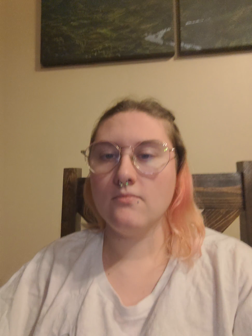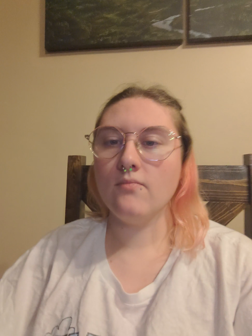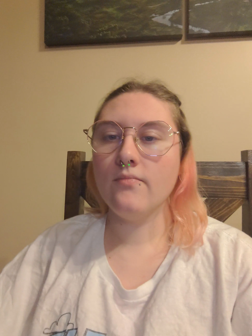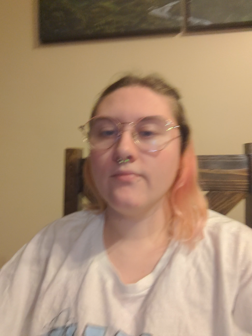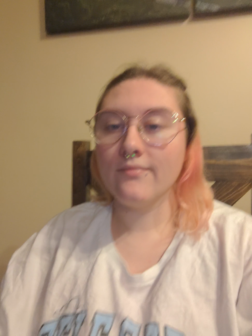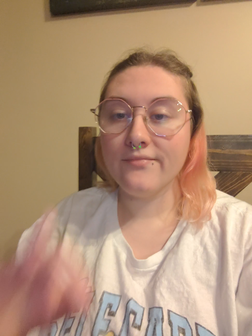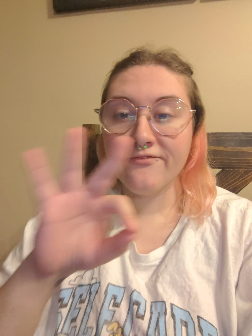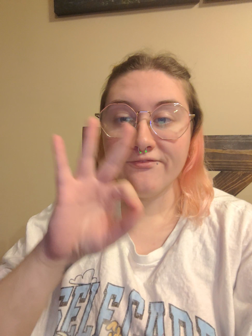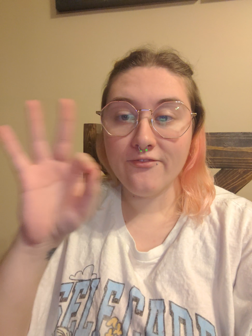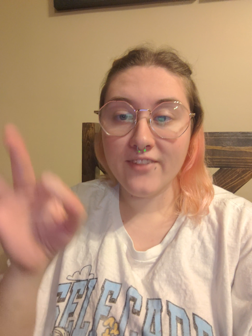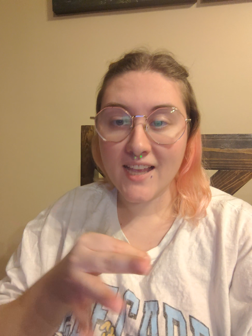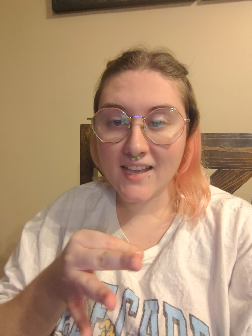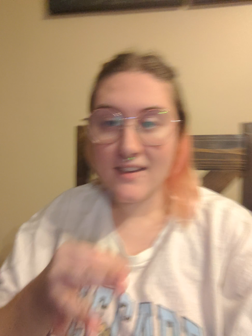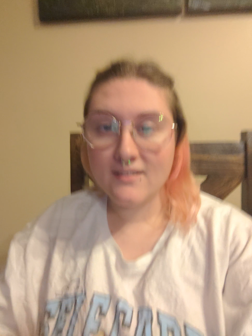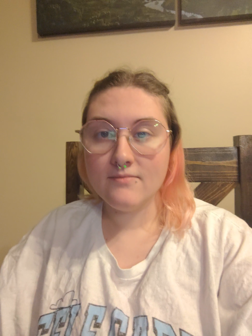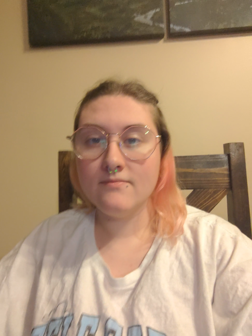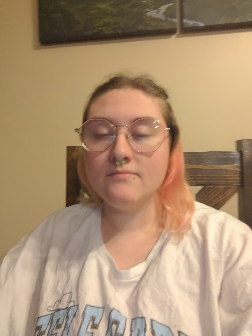feet